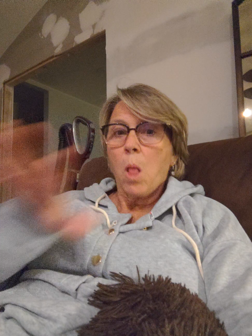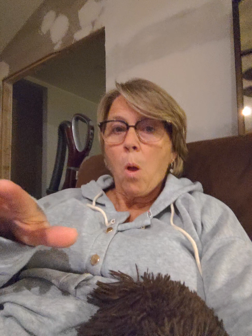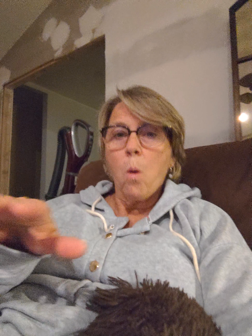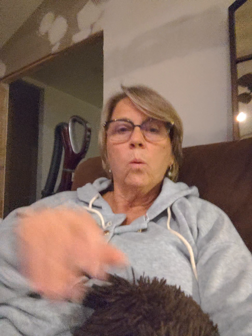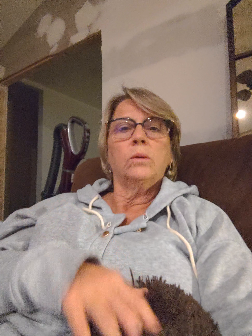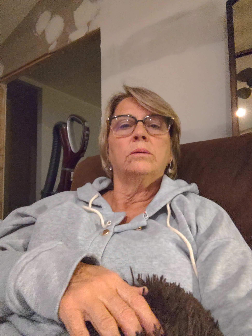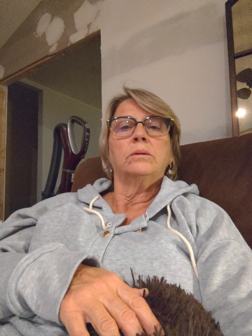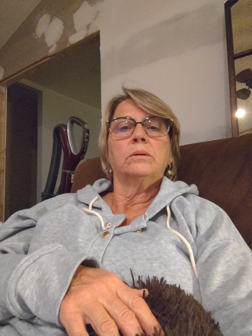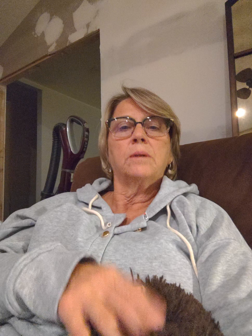blow